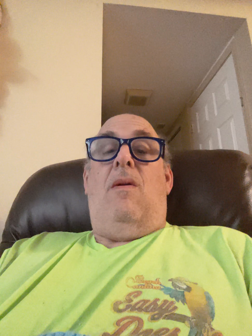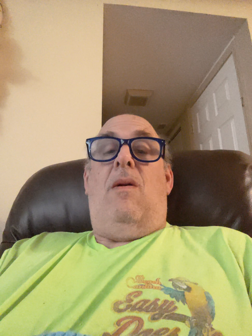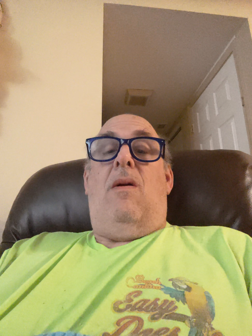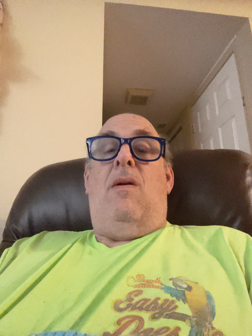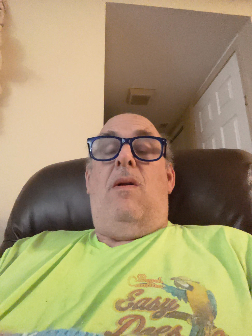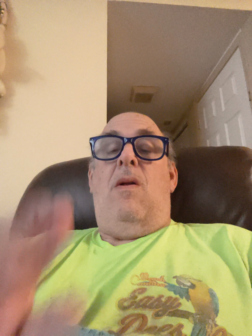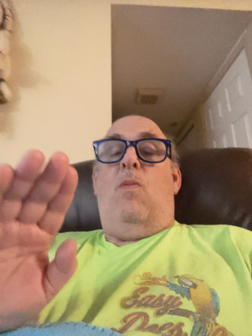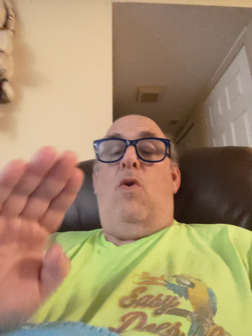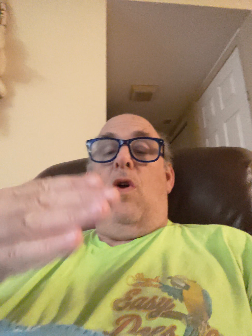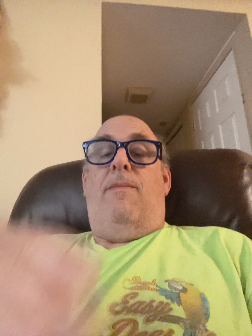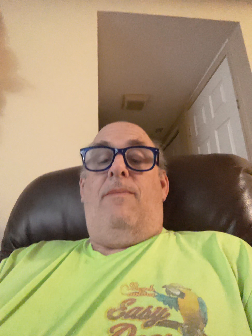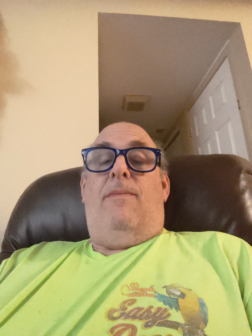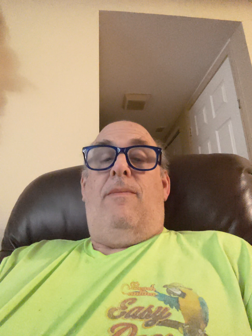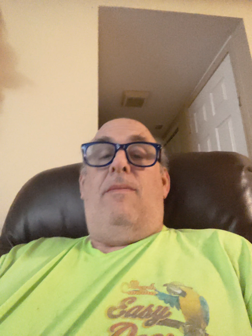room